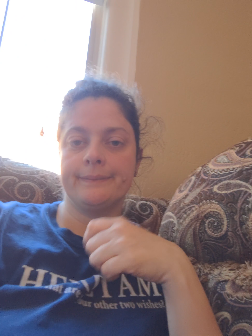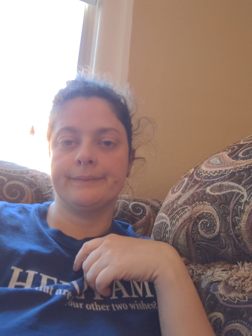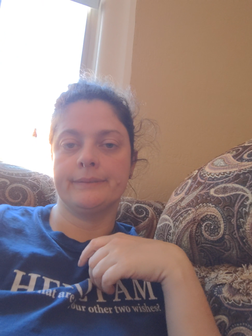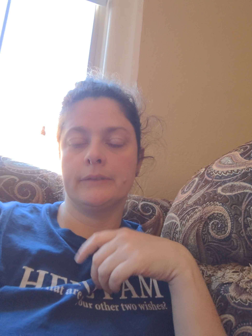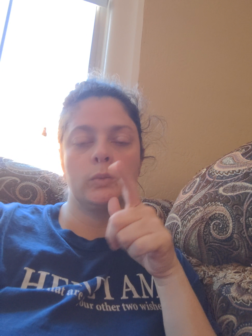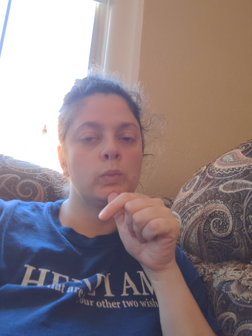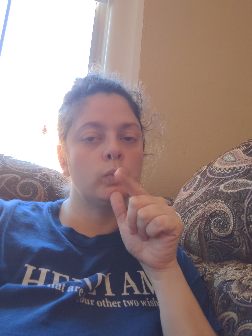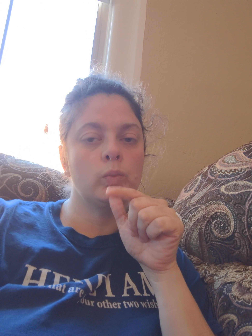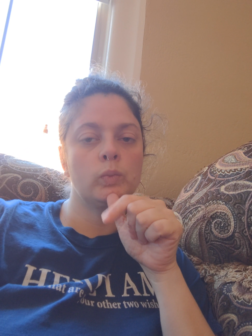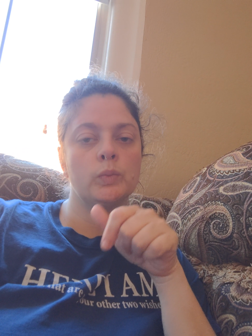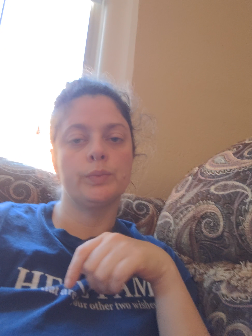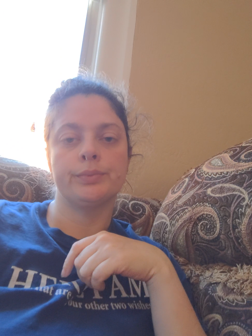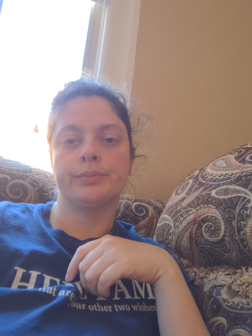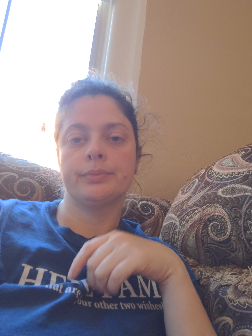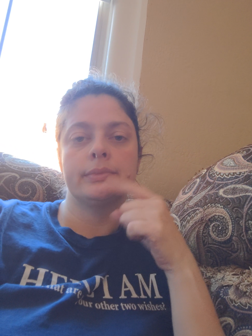who